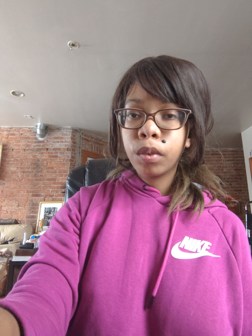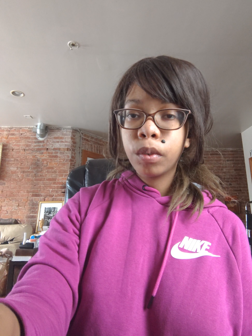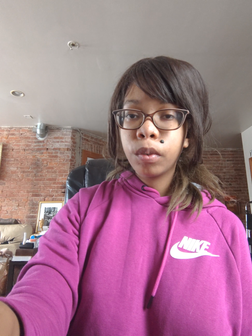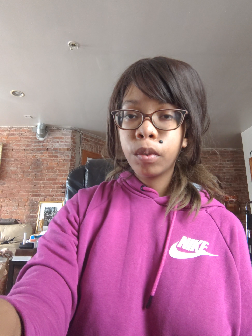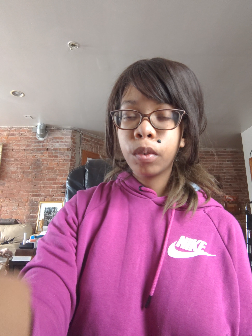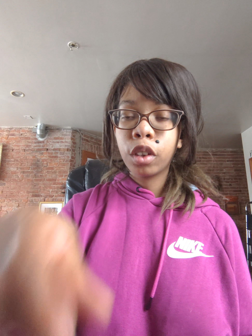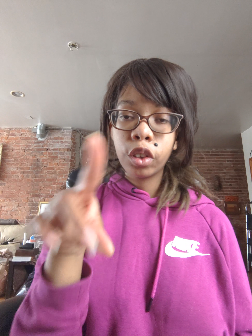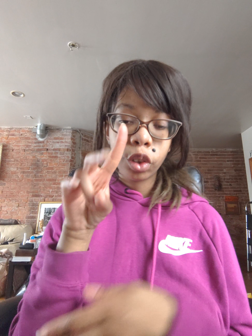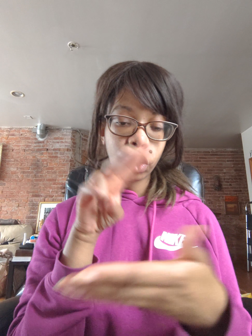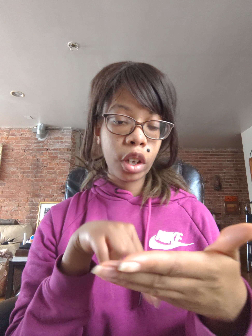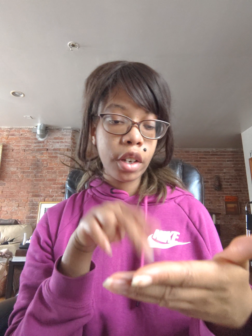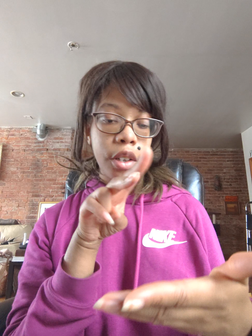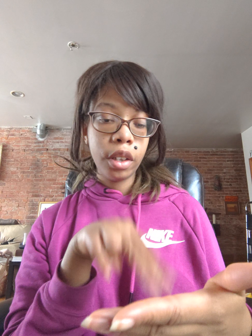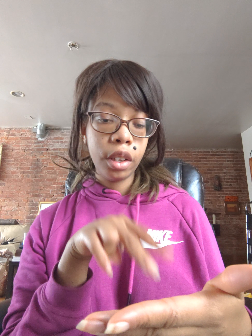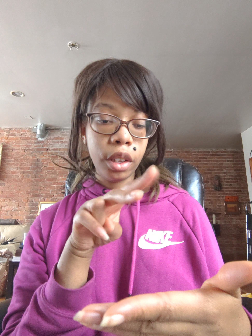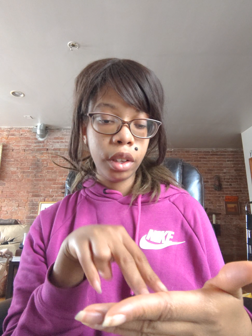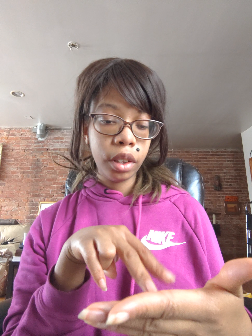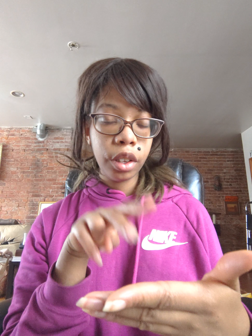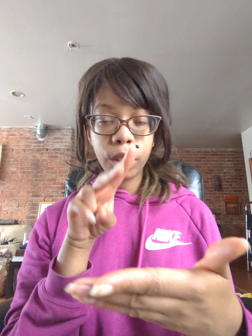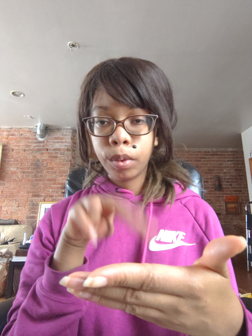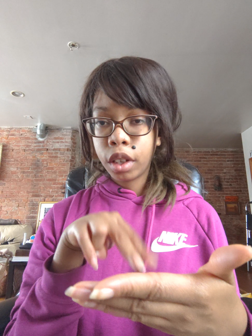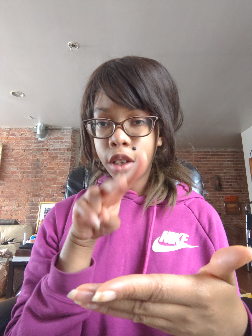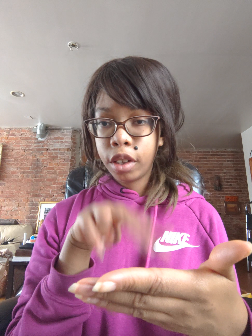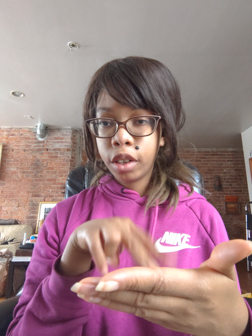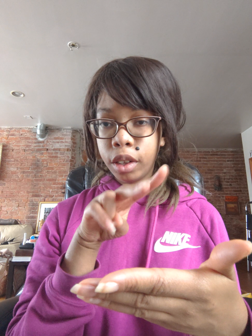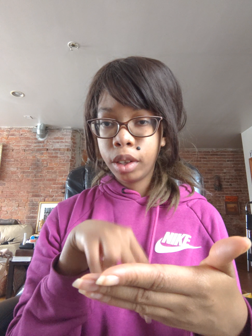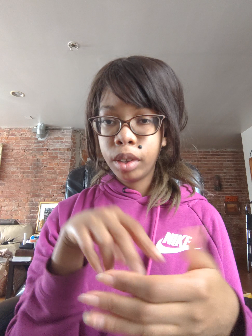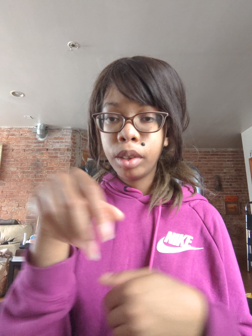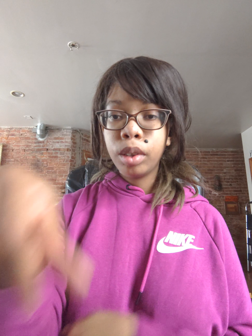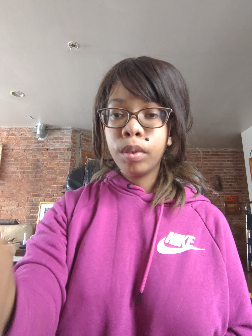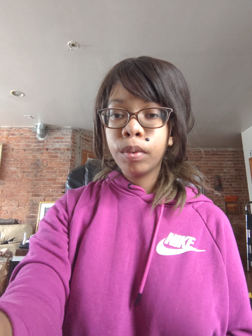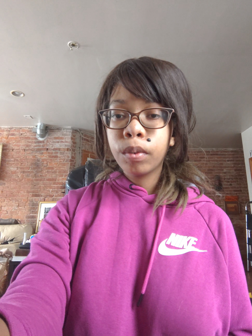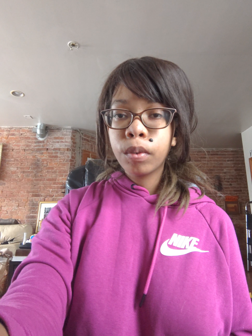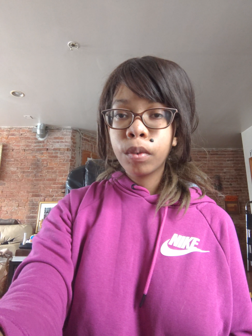read